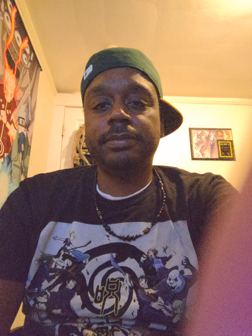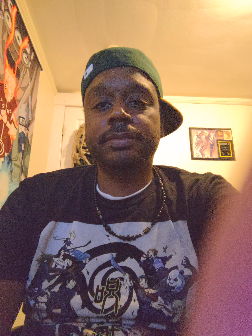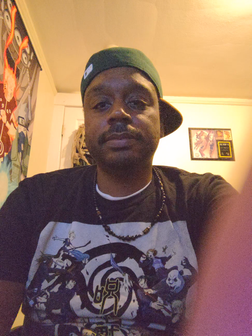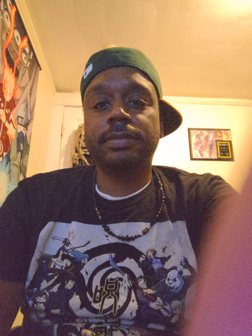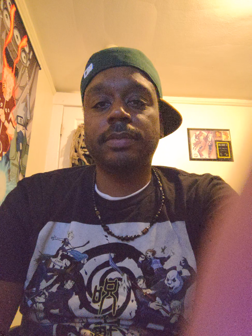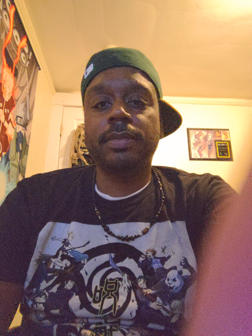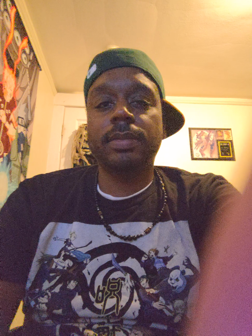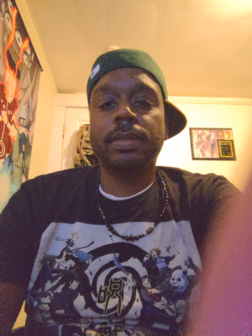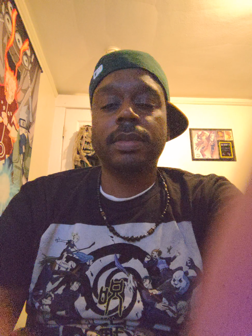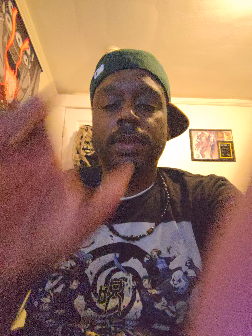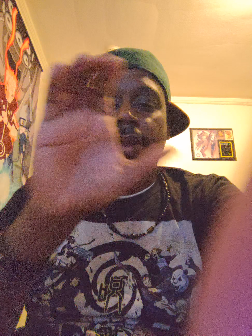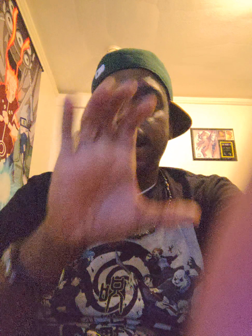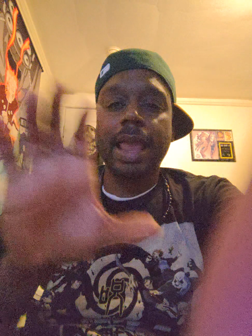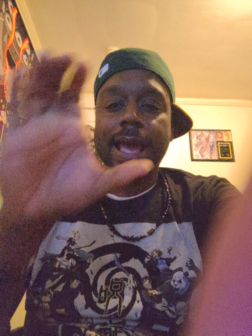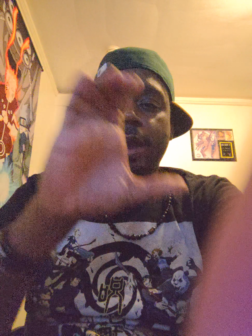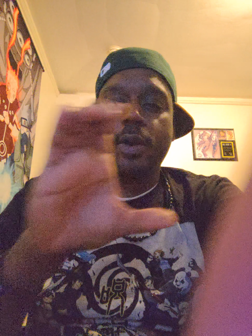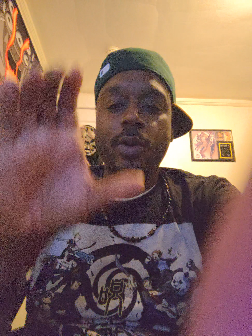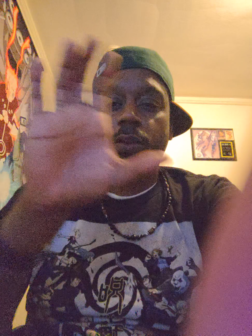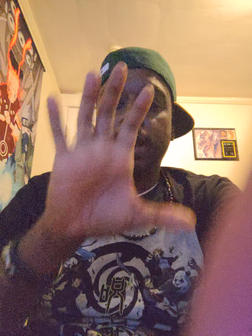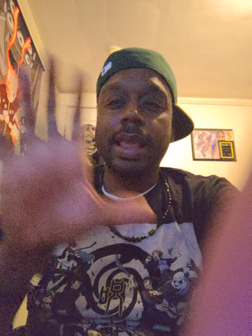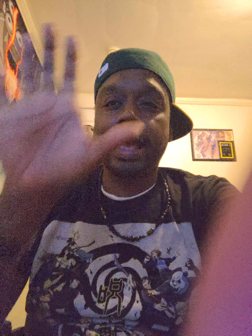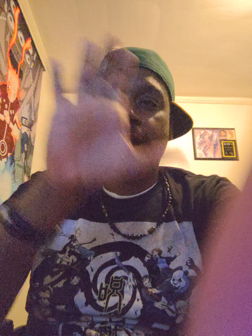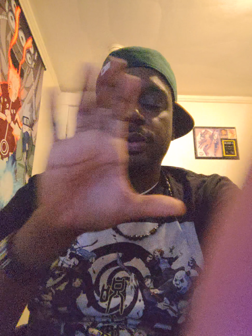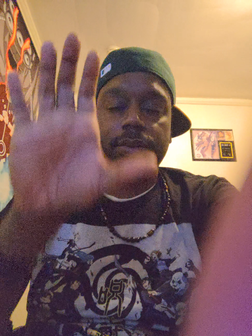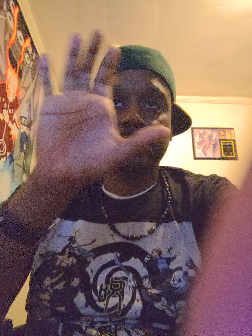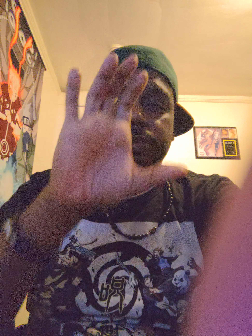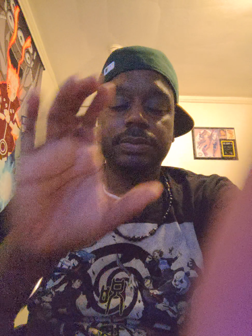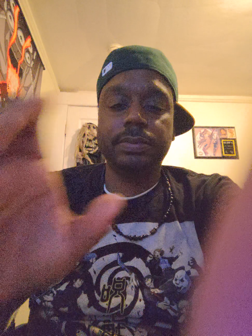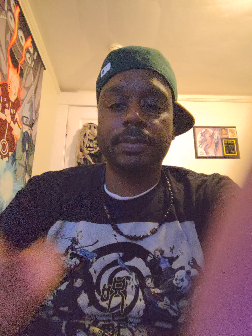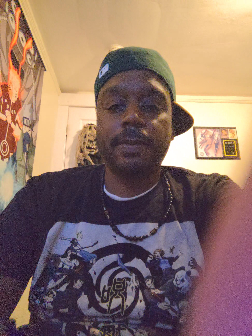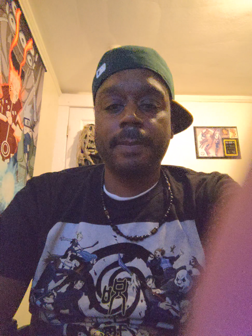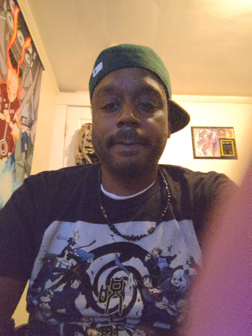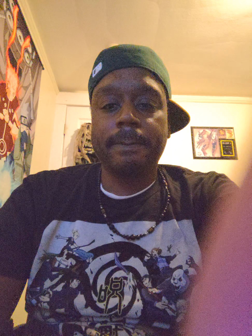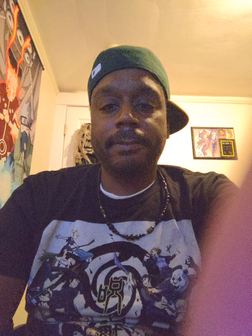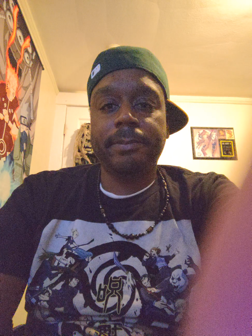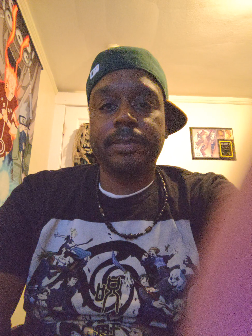cloud